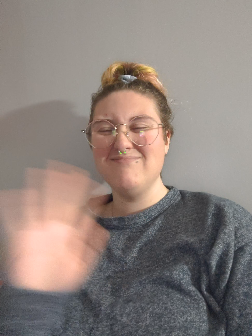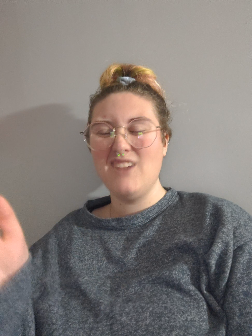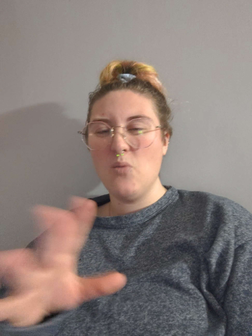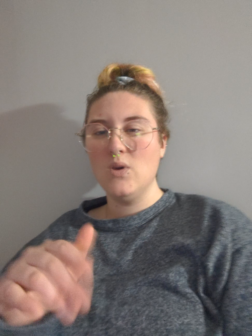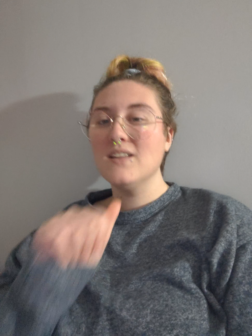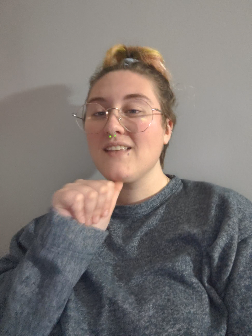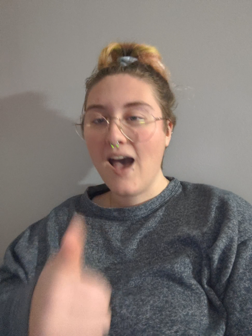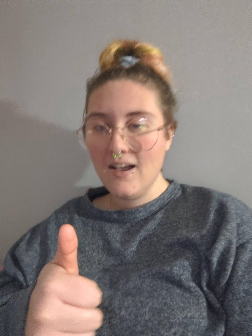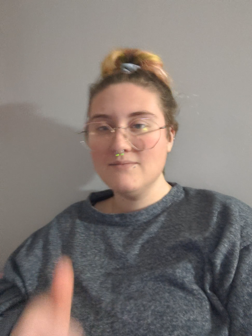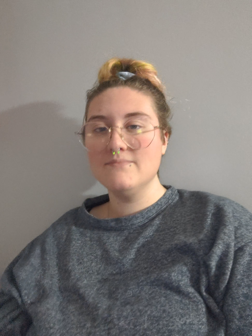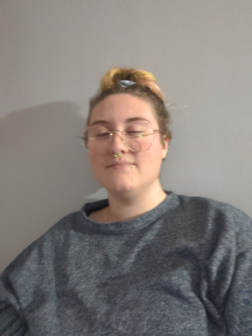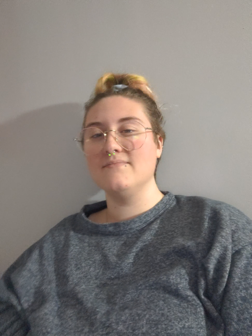not